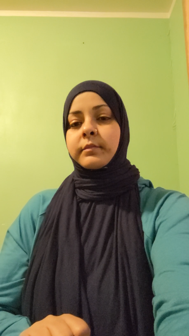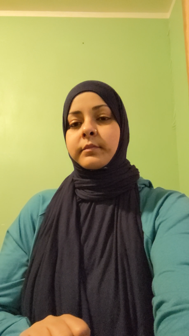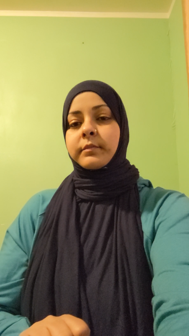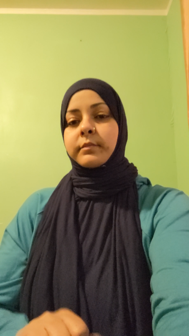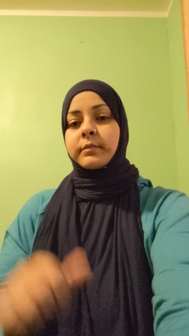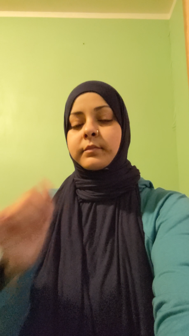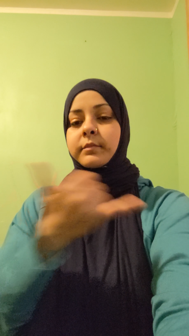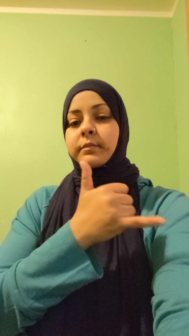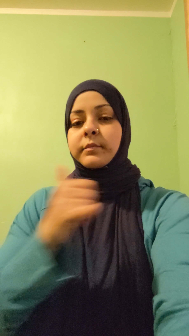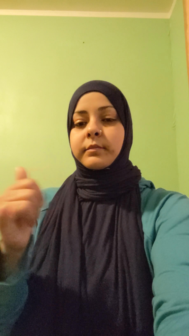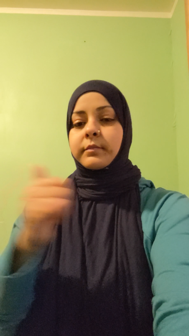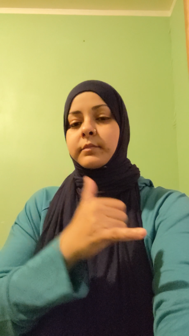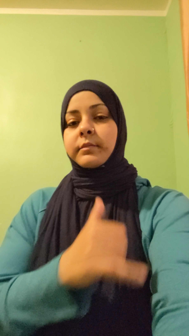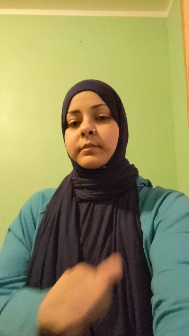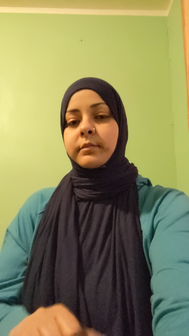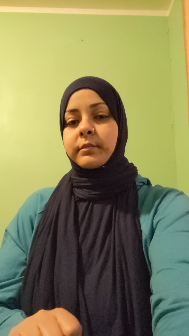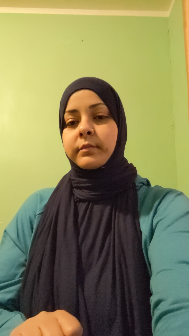play